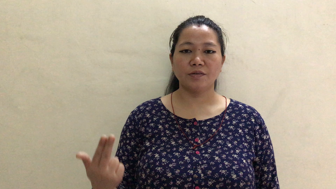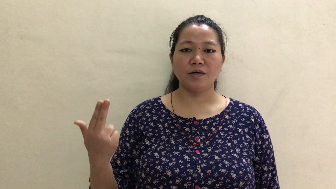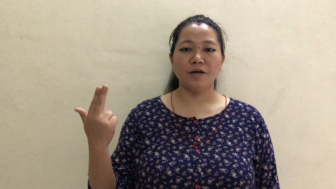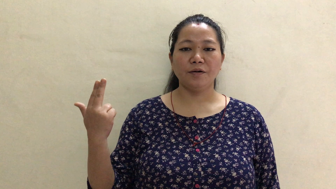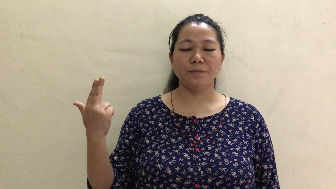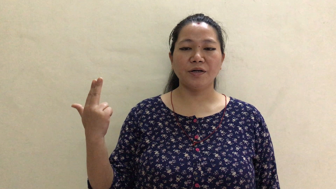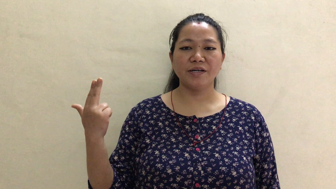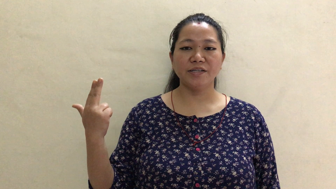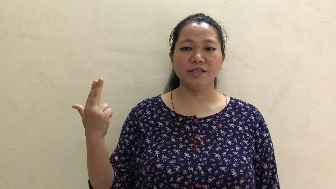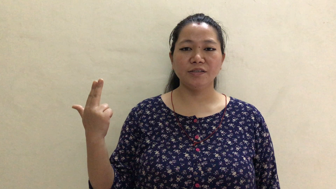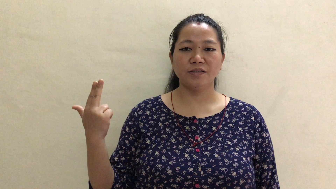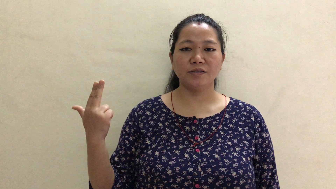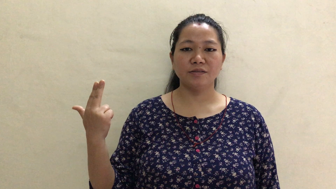ई